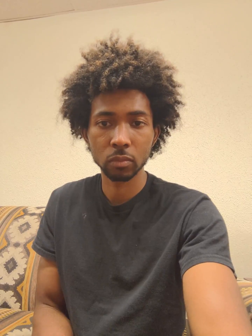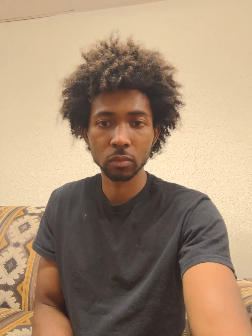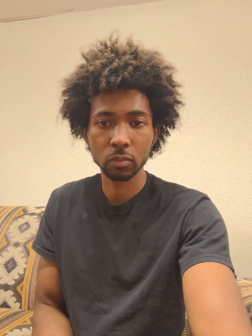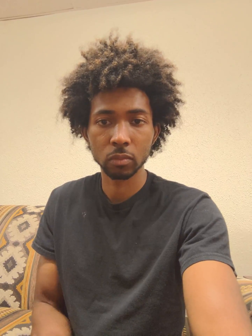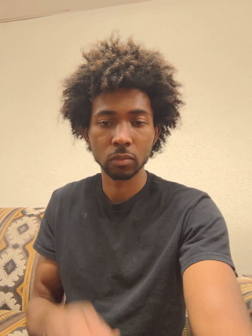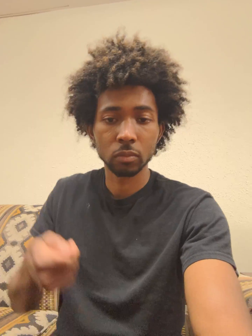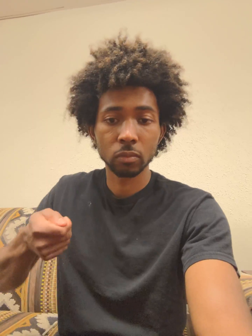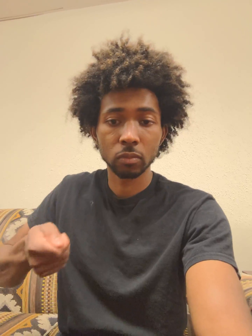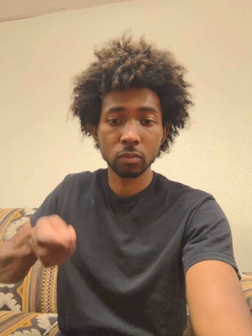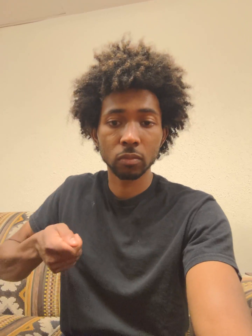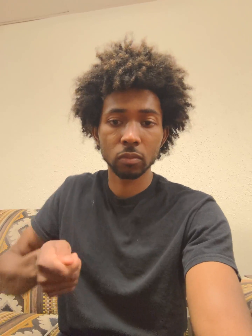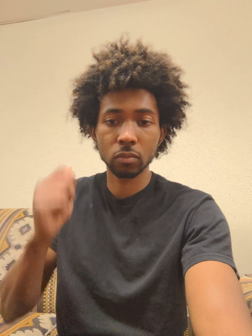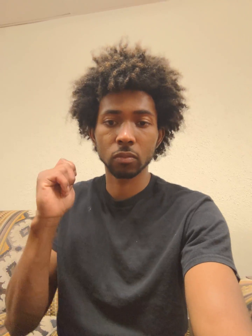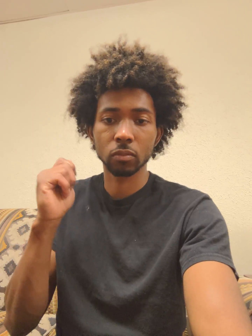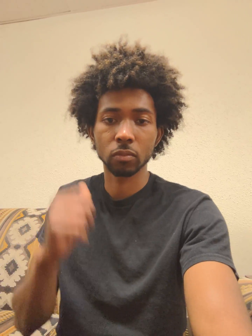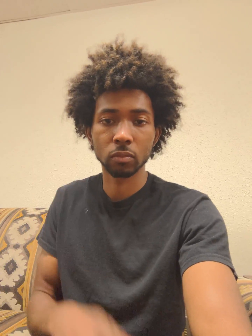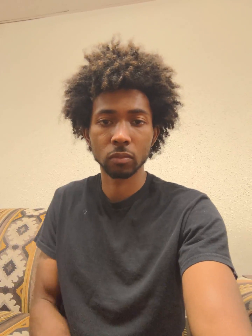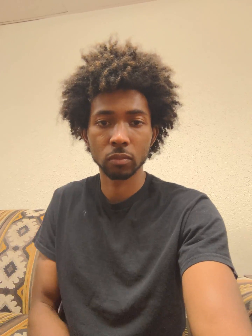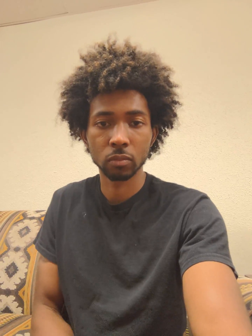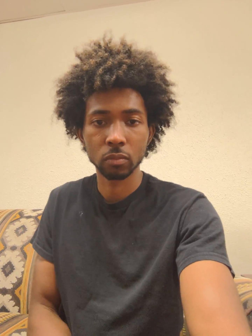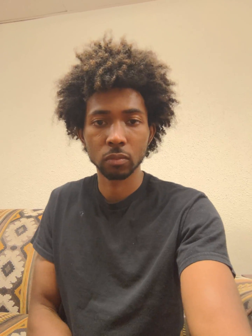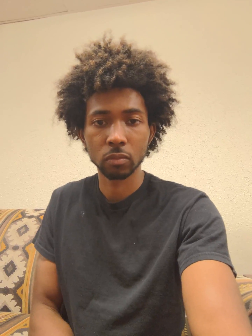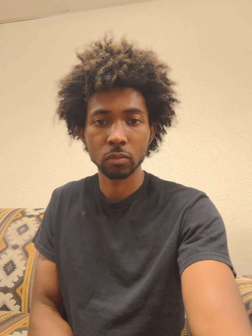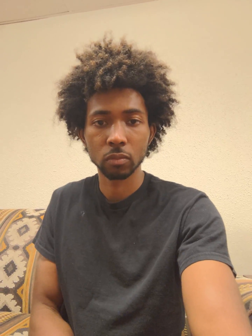shovel